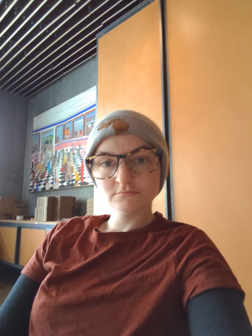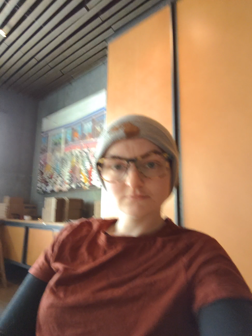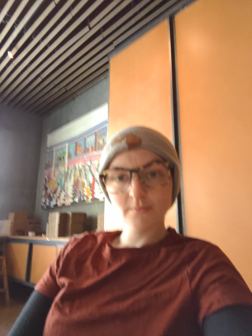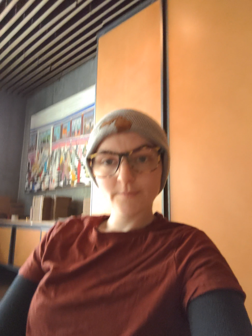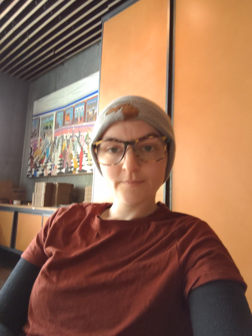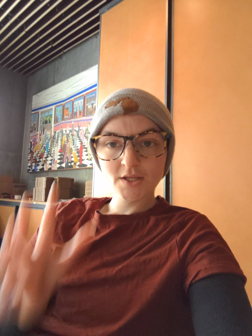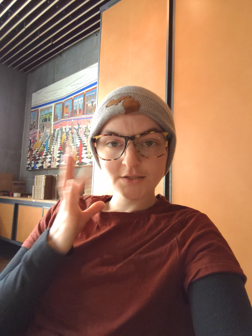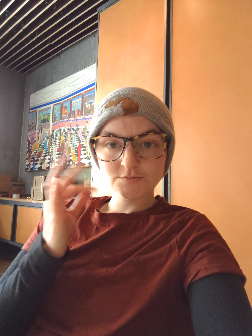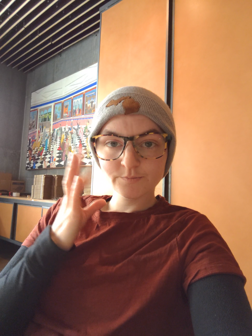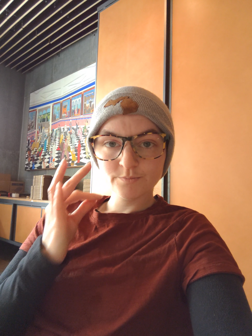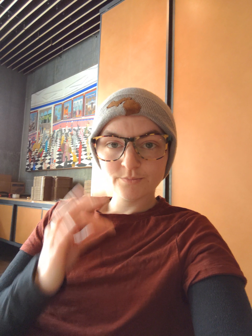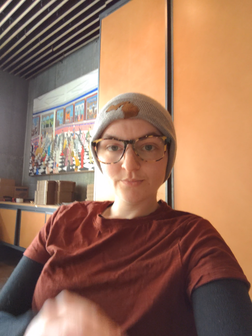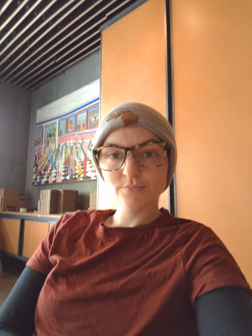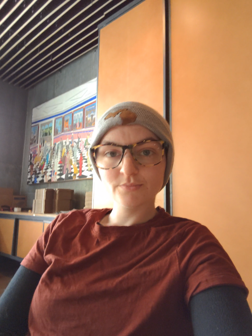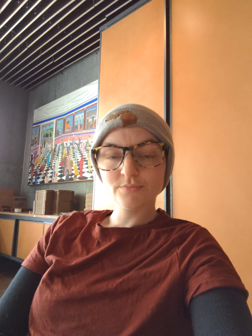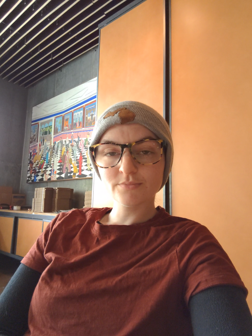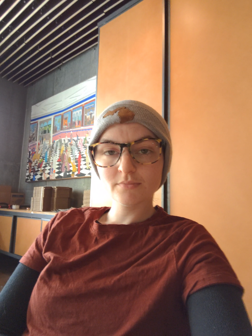kitty